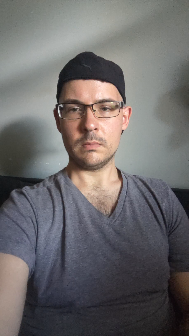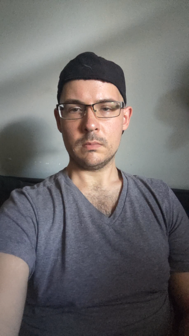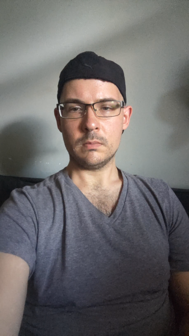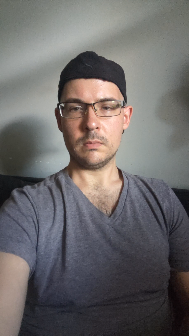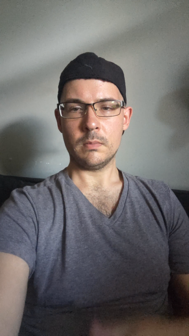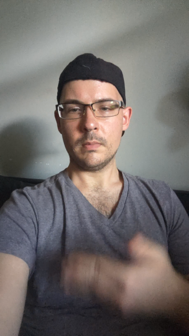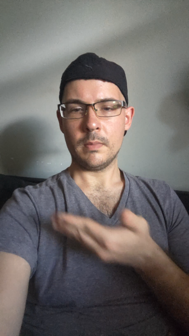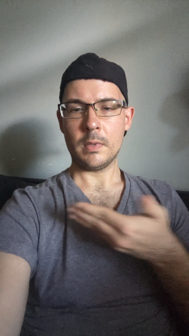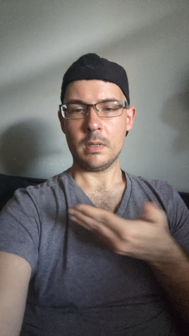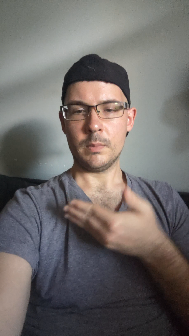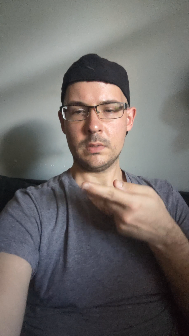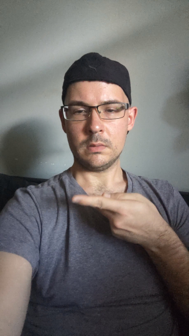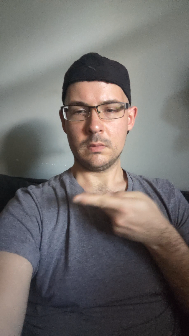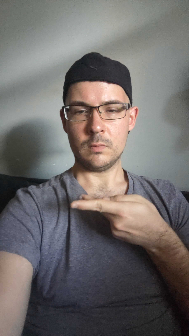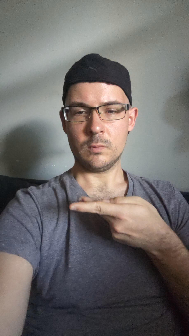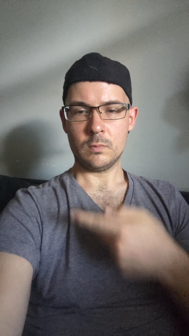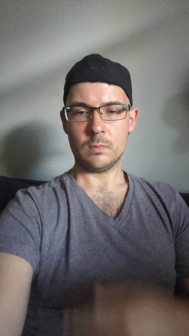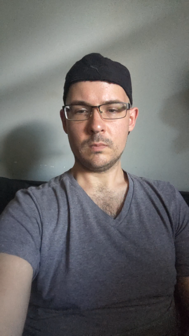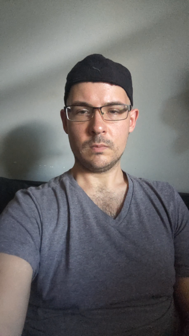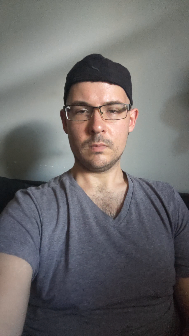babysitter